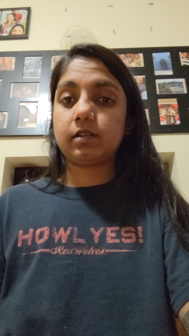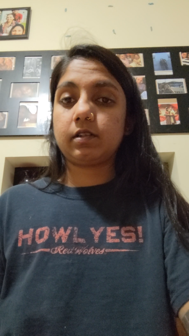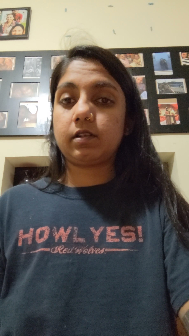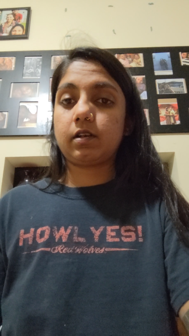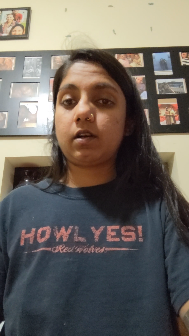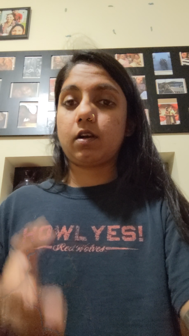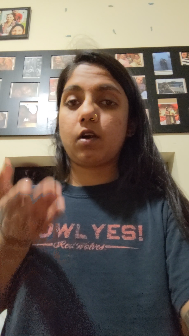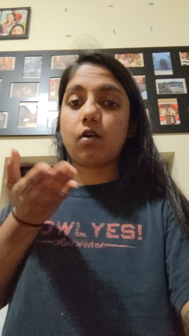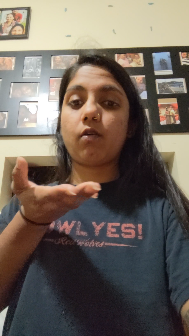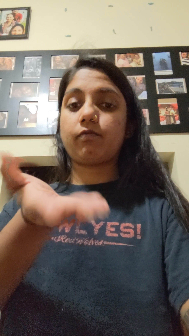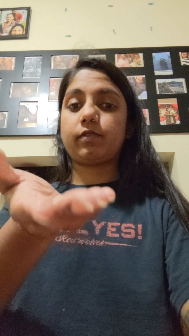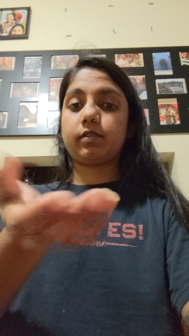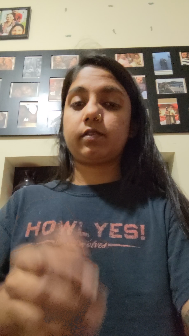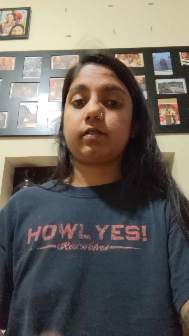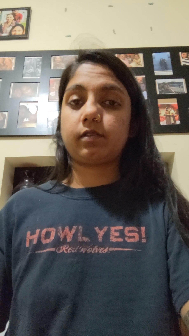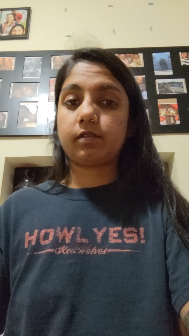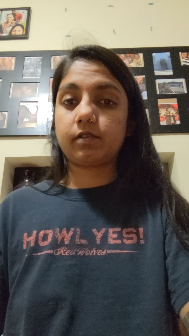oven